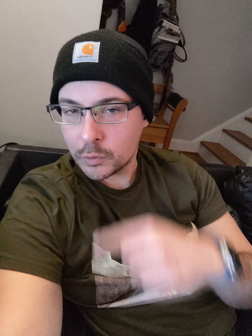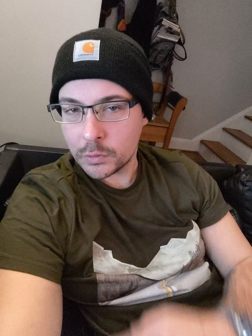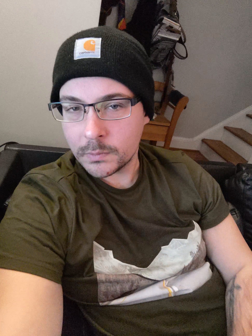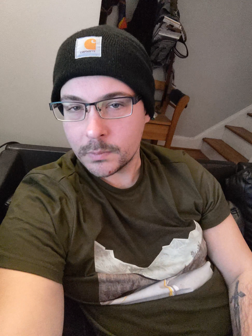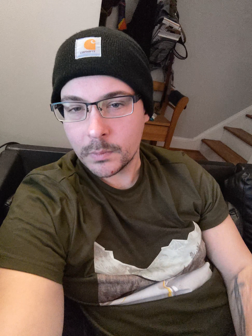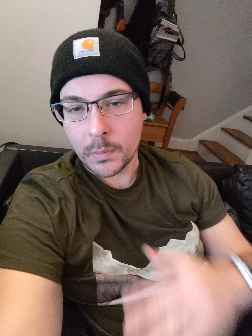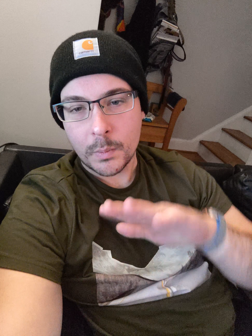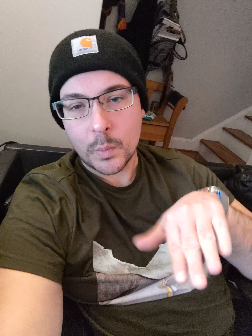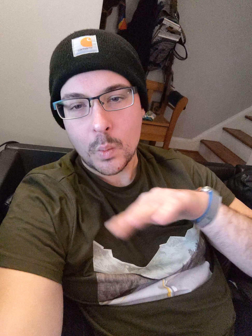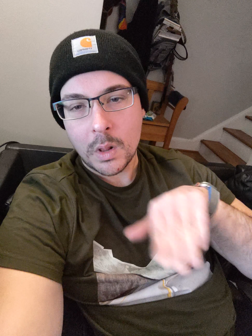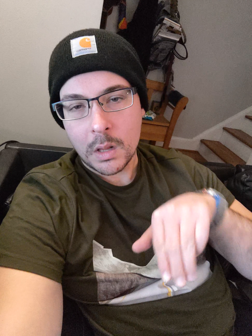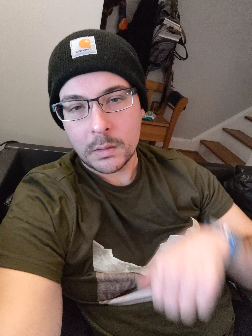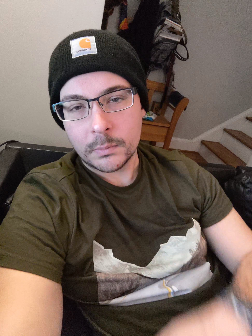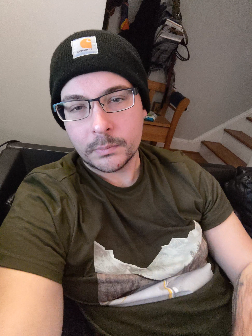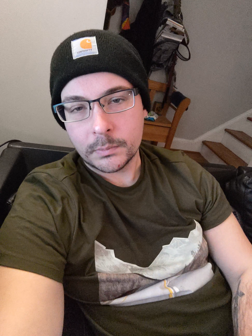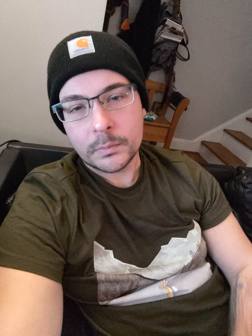pool